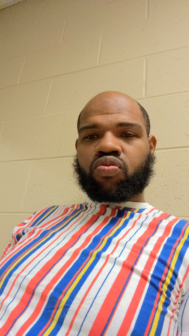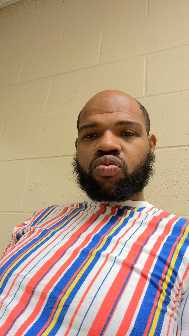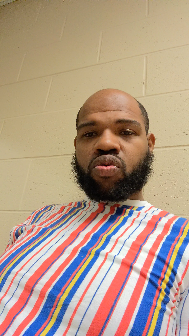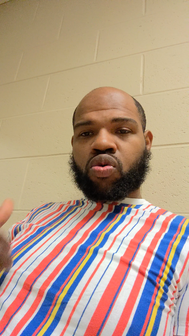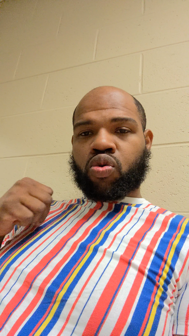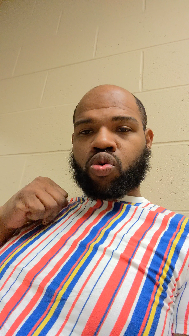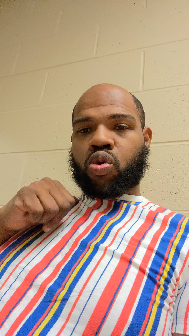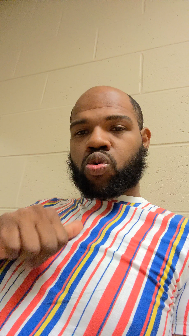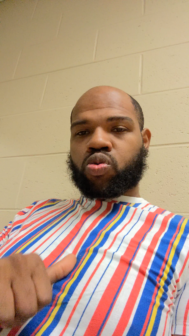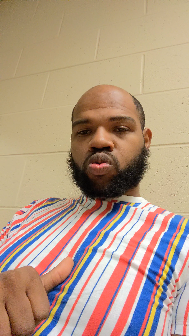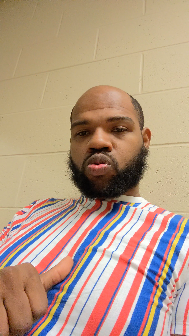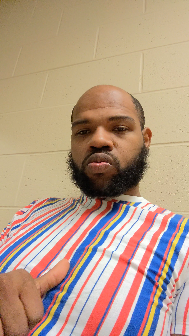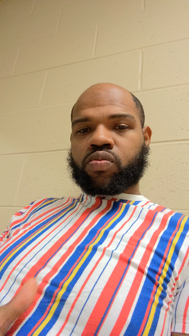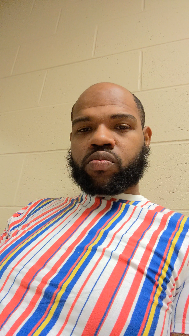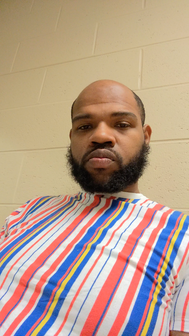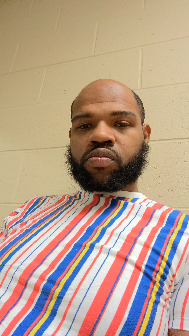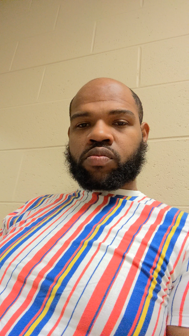coats